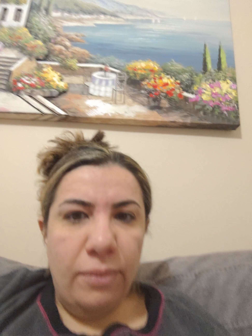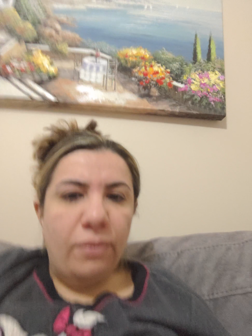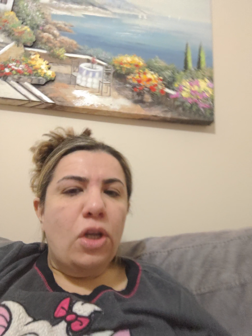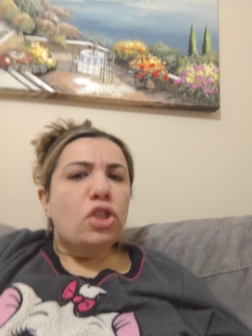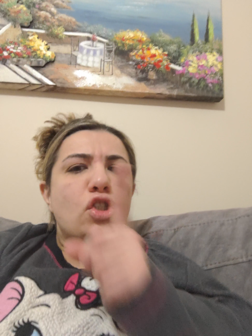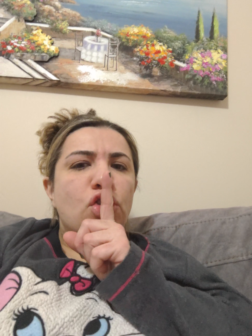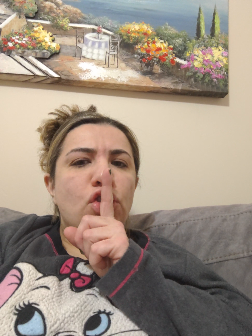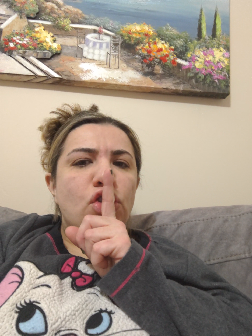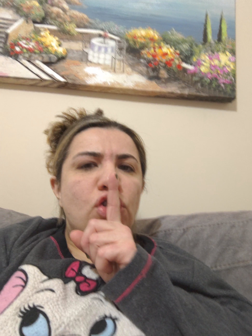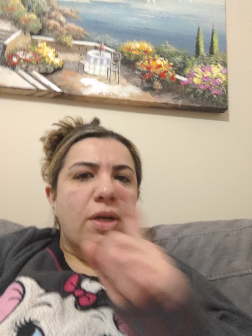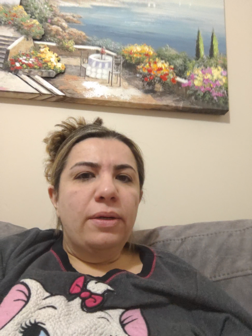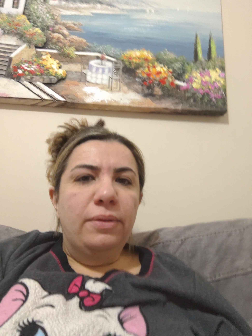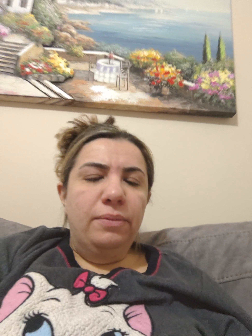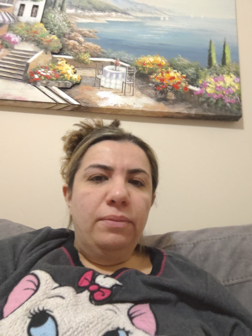shhh